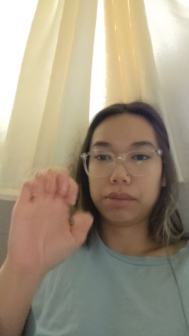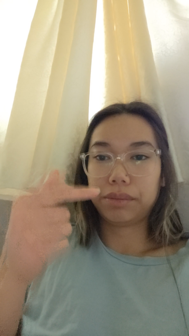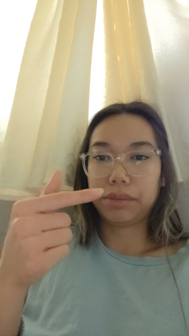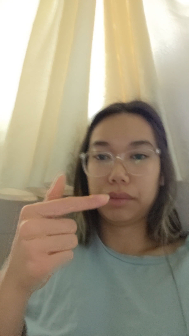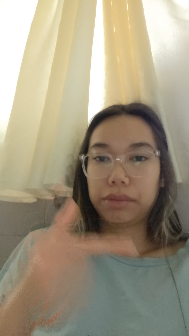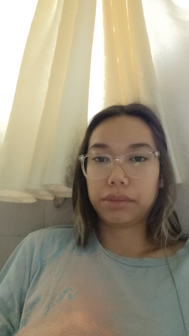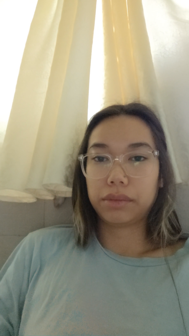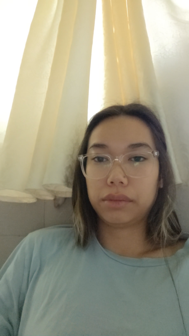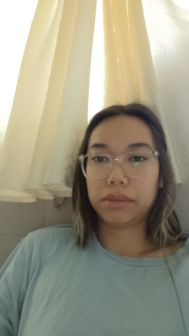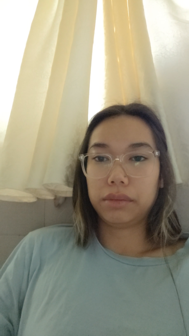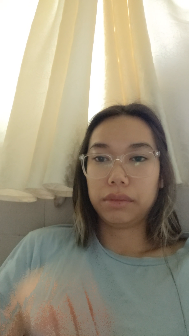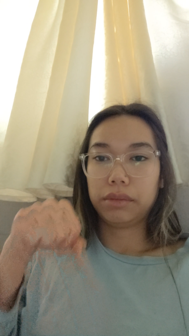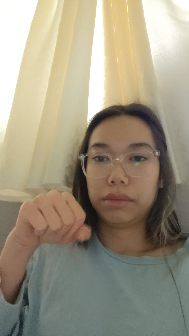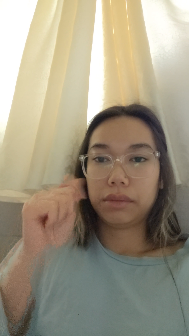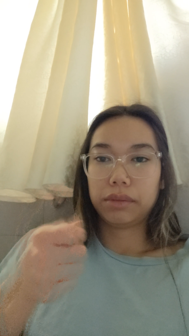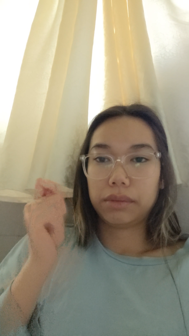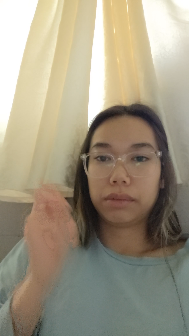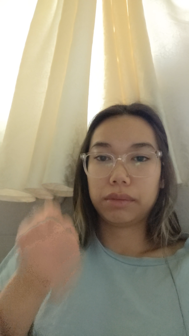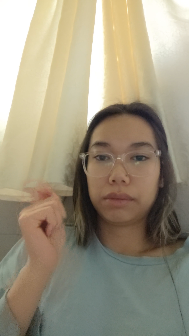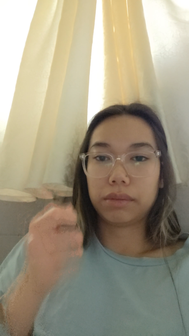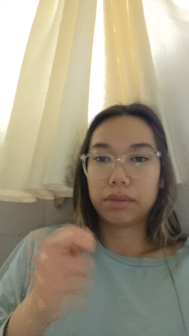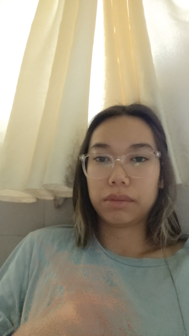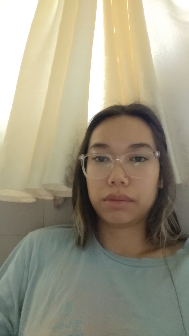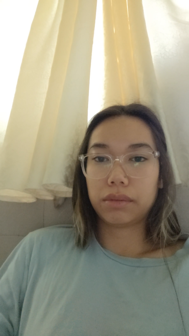cart